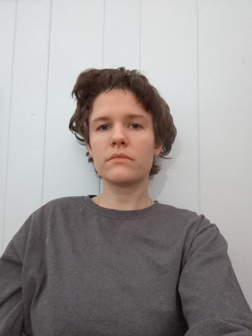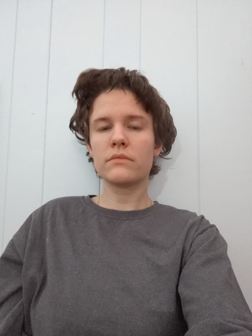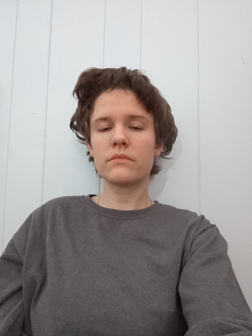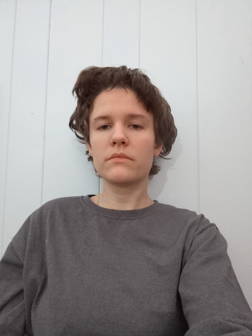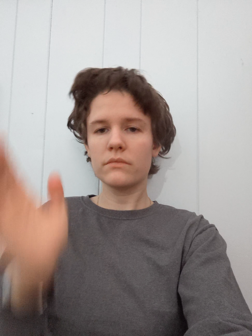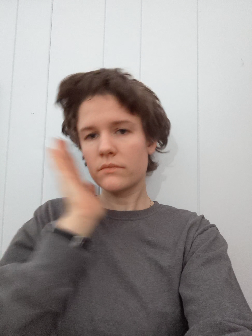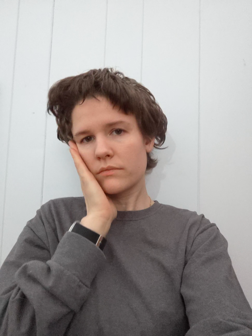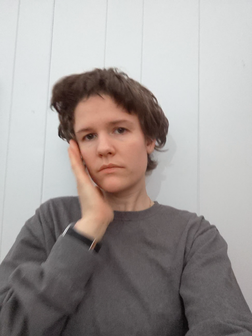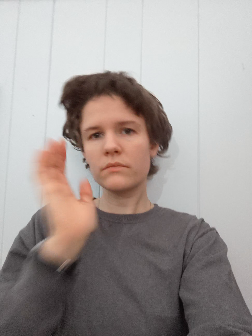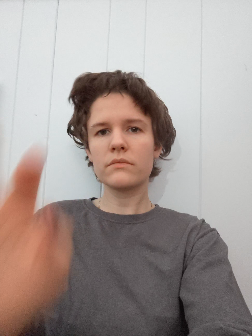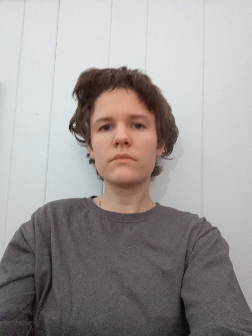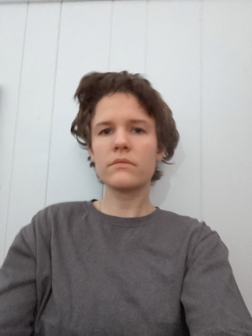mad